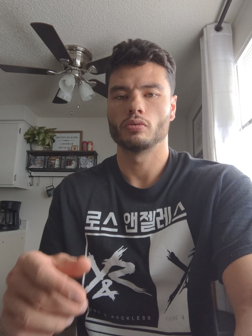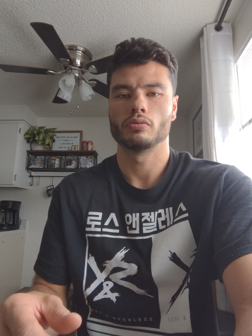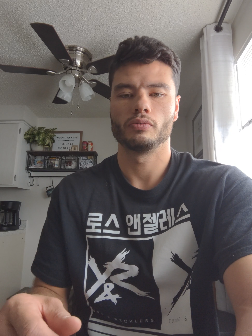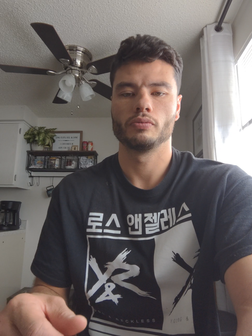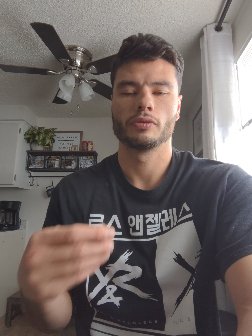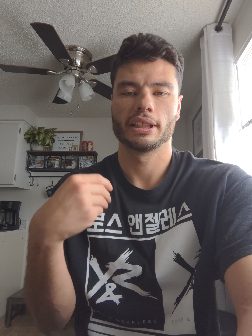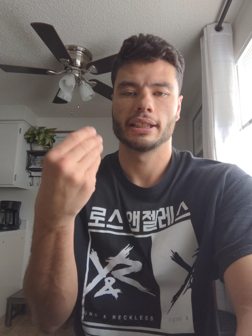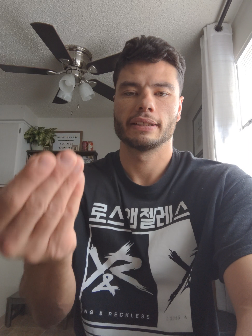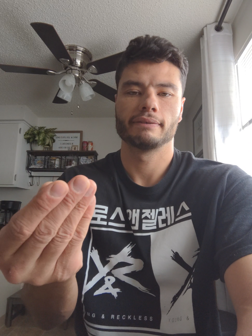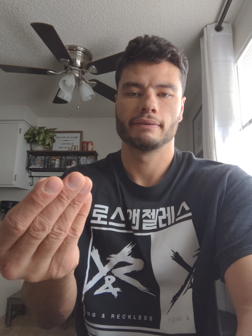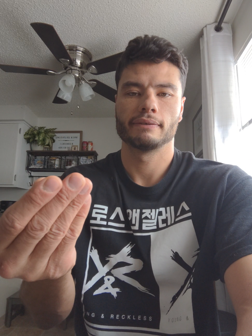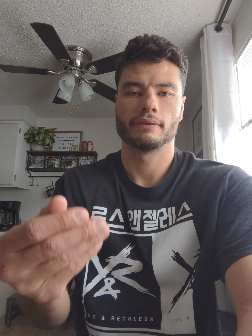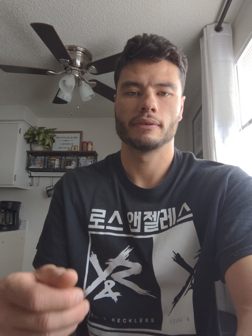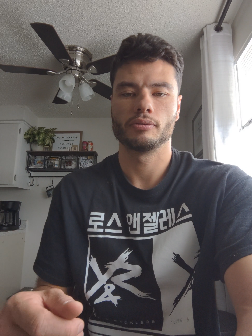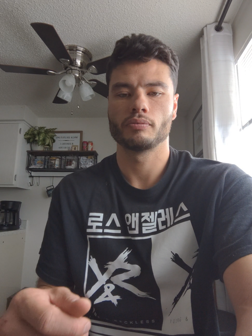give